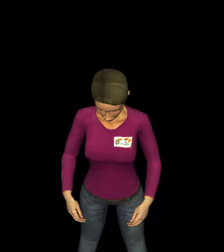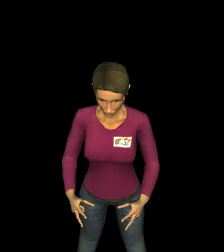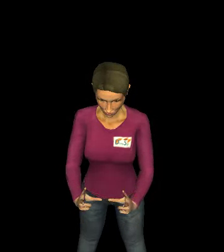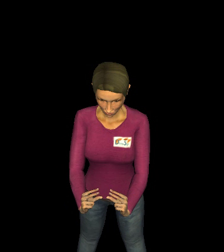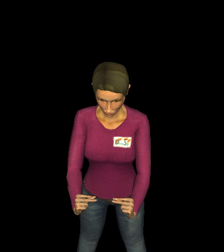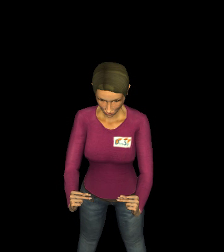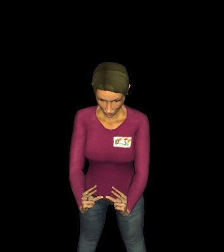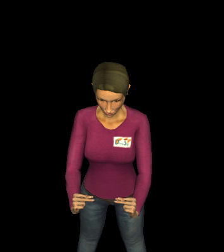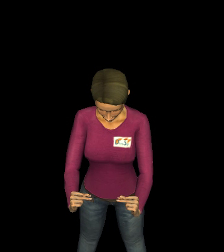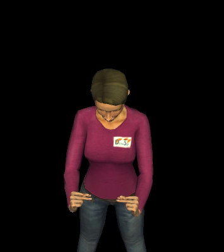يشرح